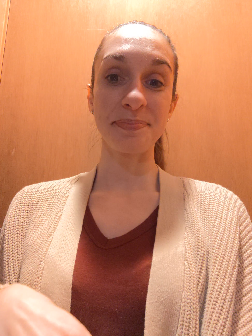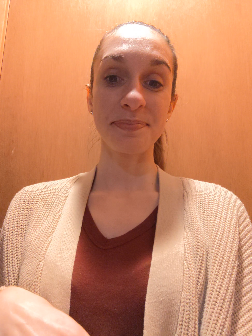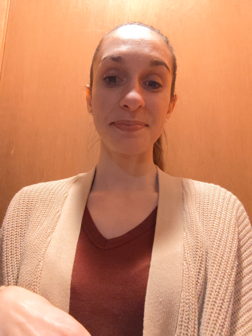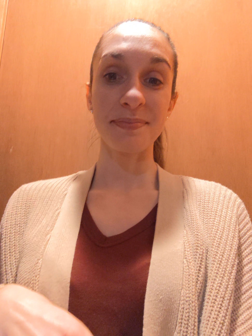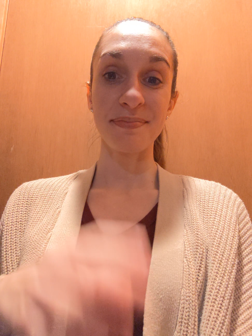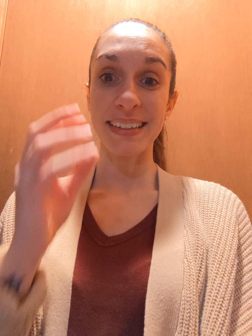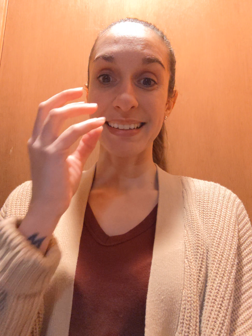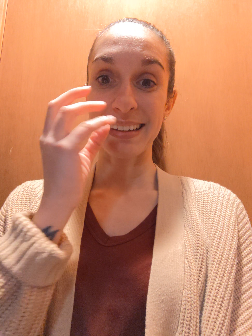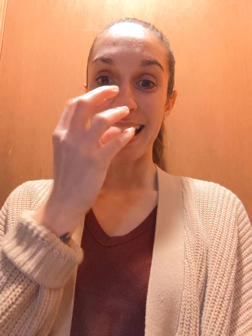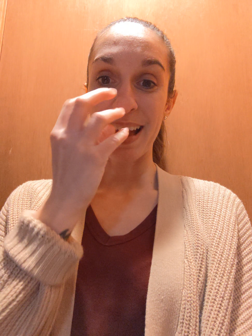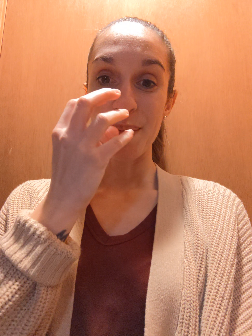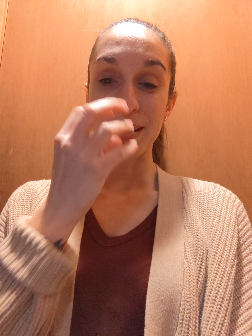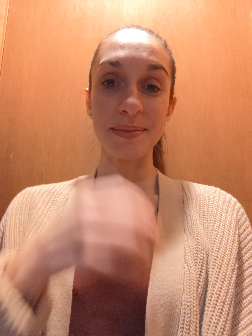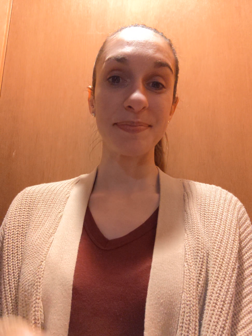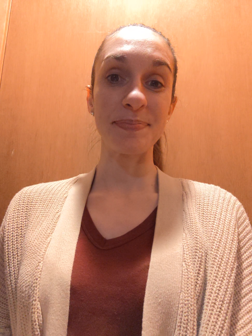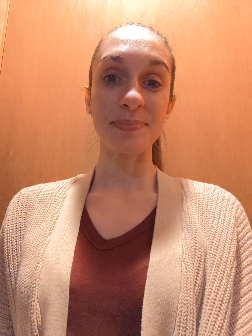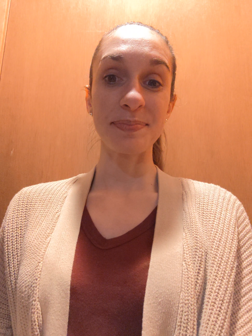clown